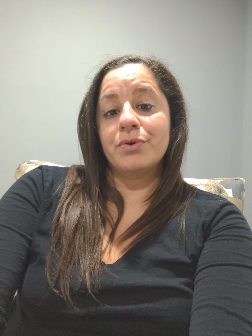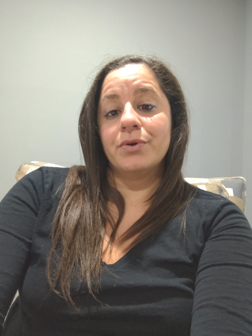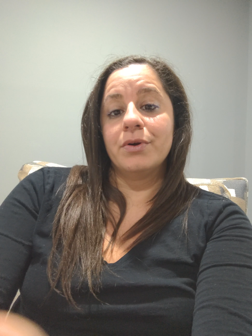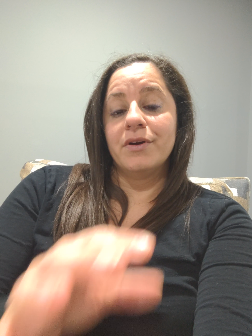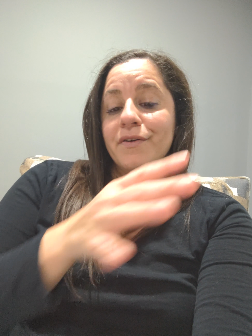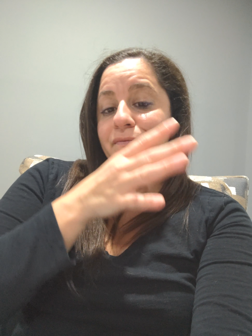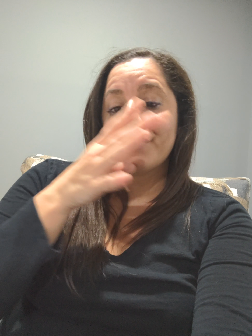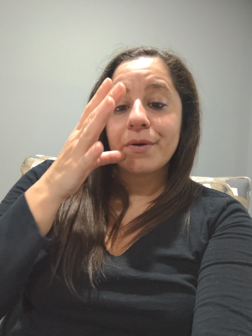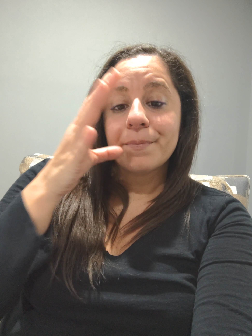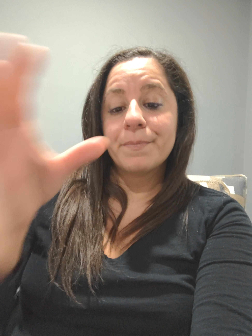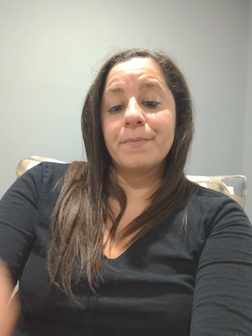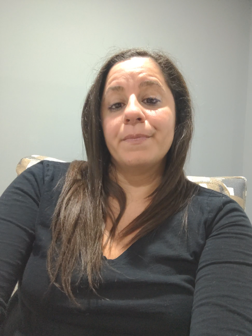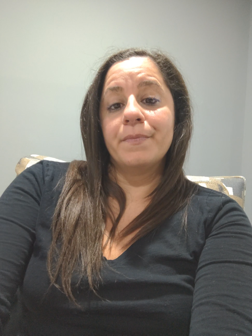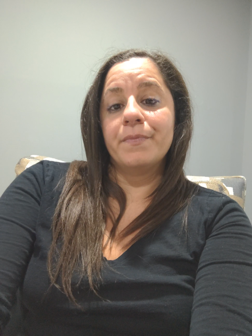farm